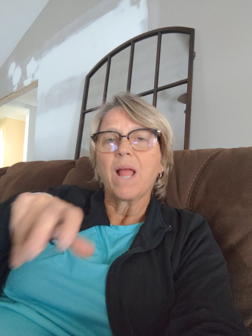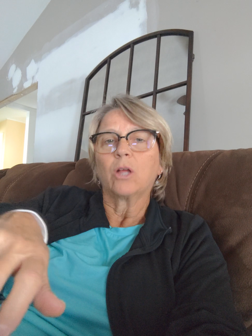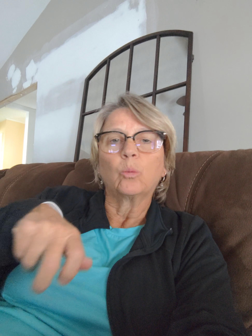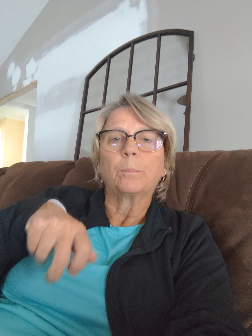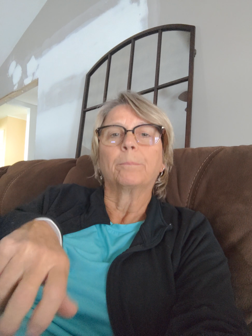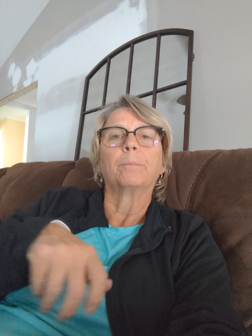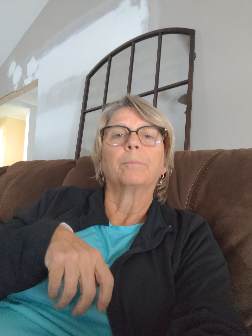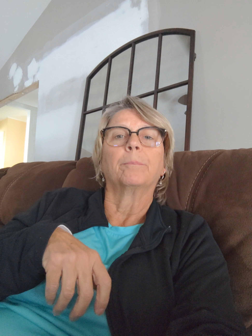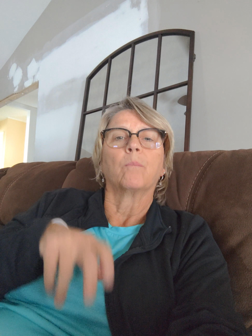vacuum